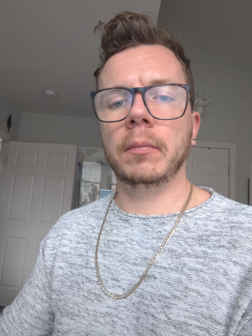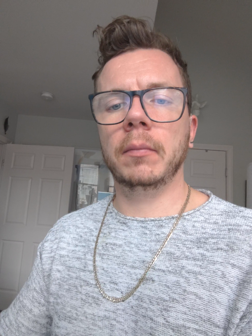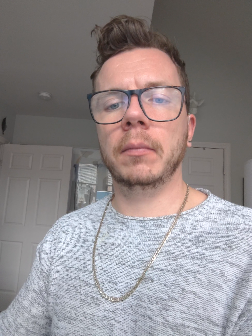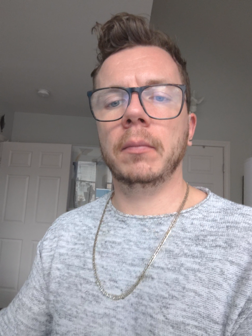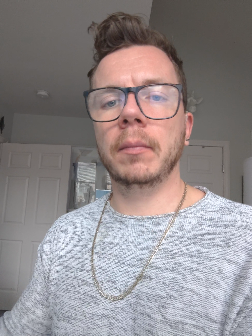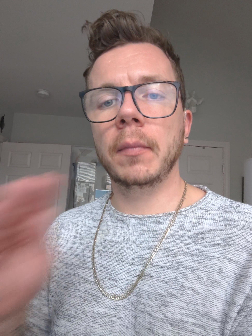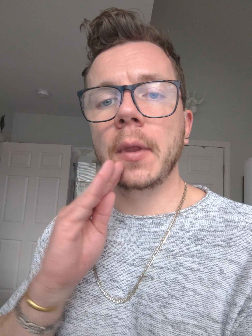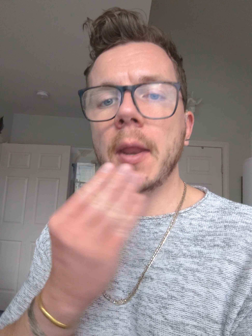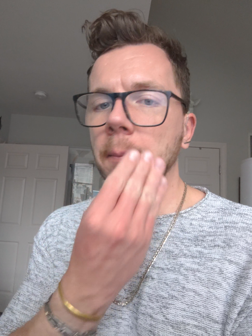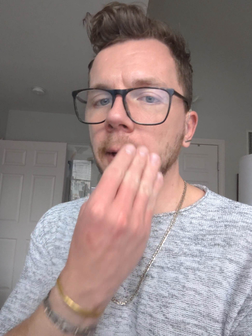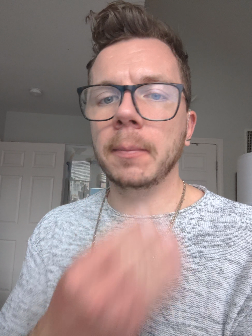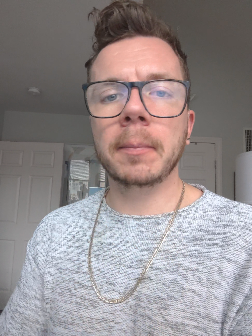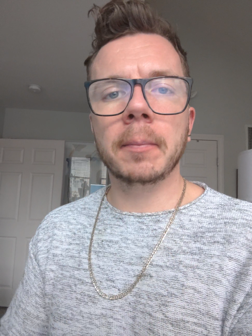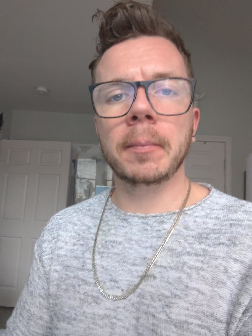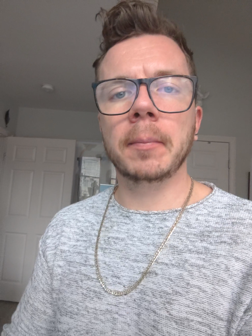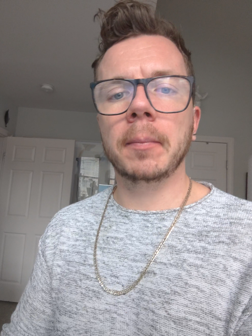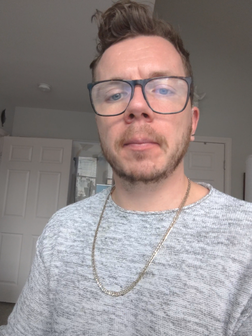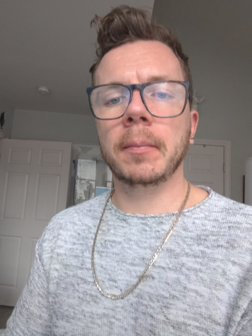napkin